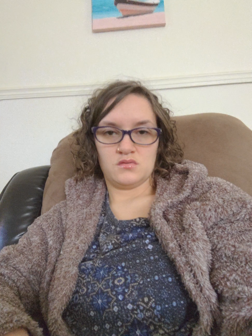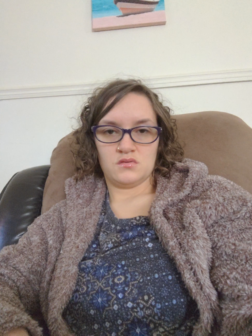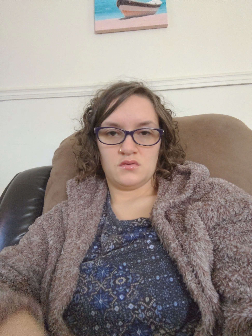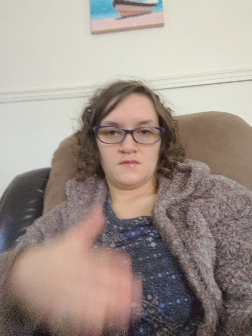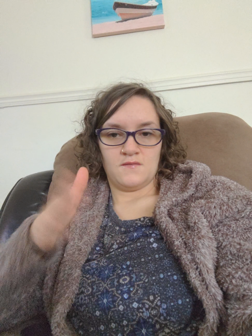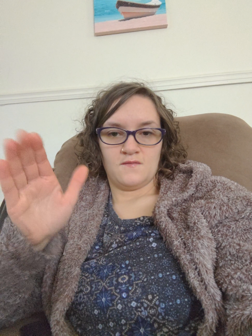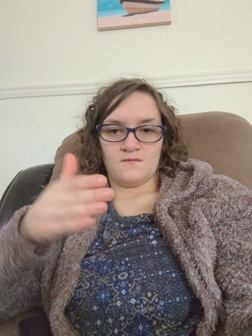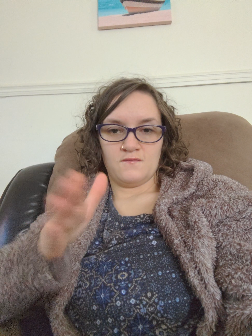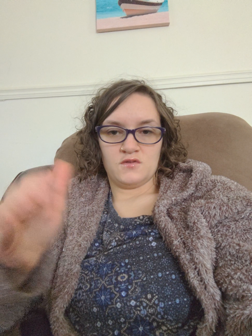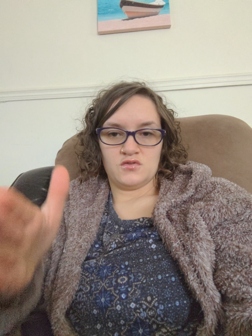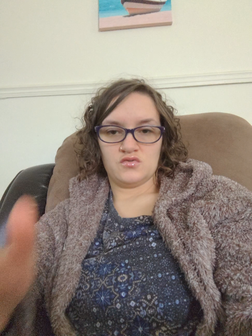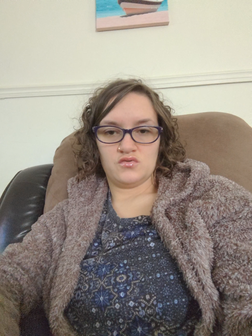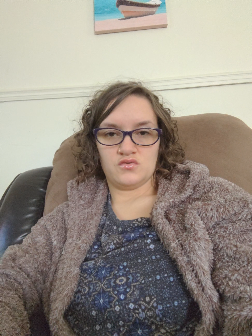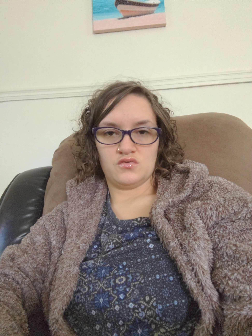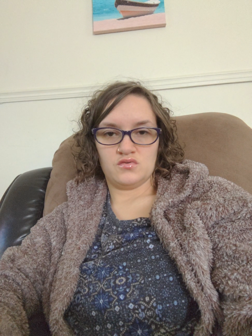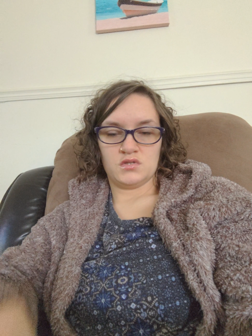fish